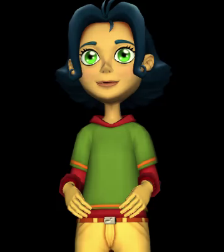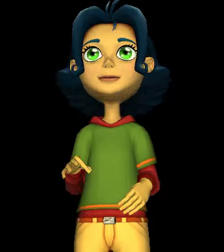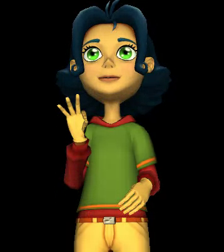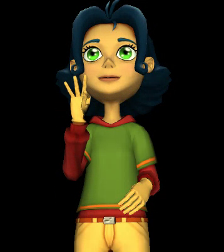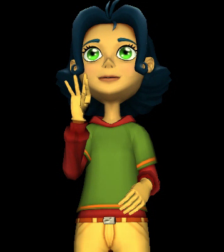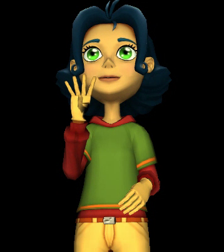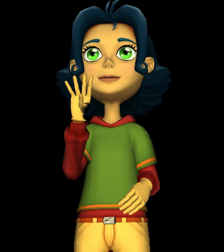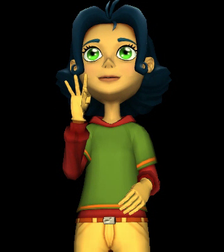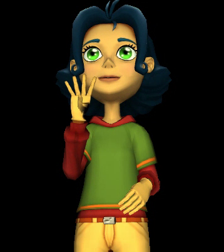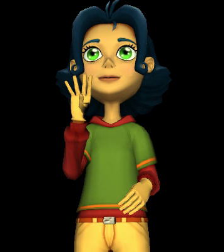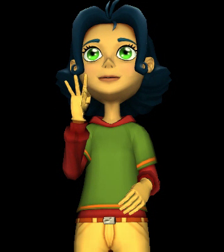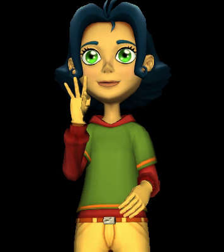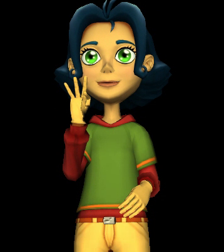50